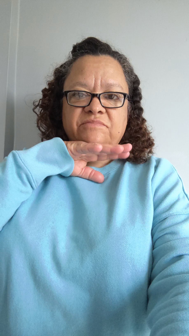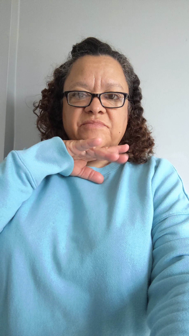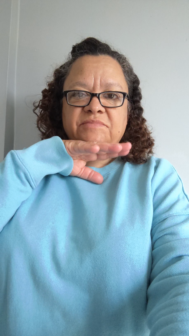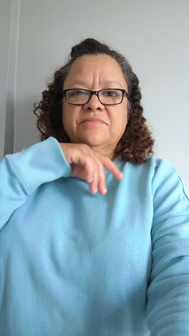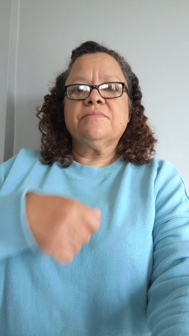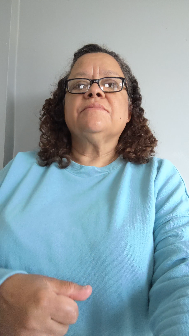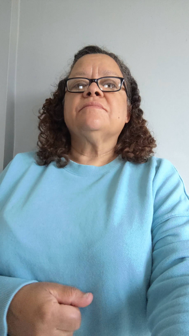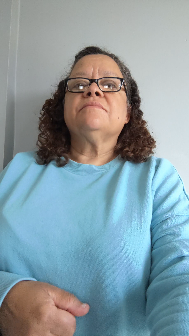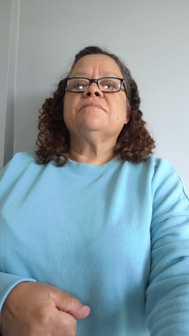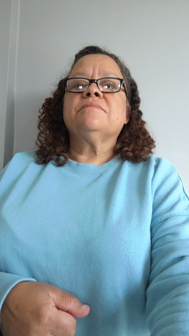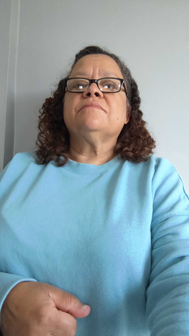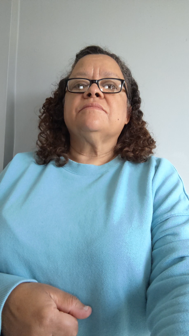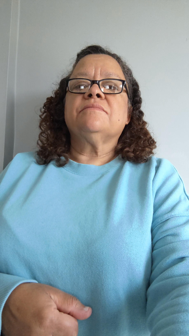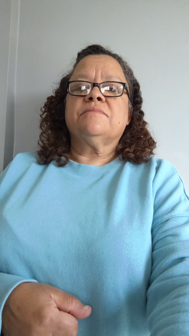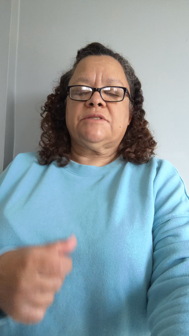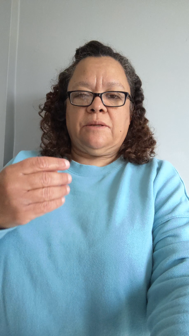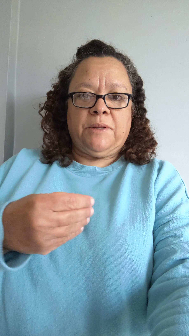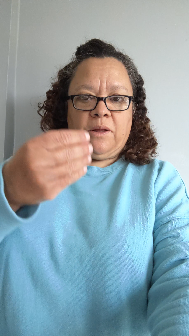buy